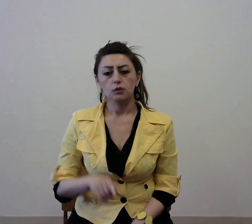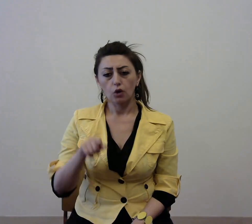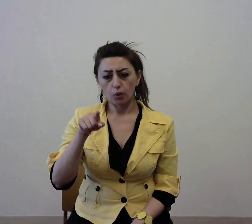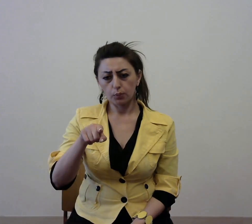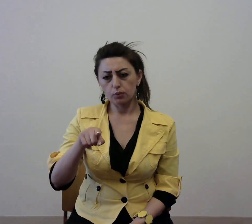bu